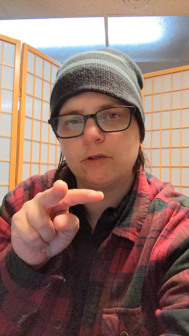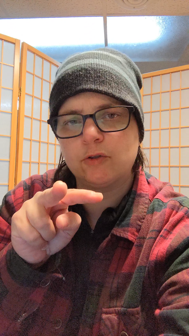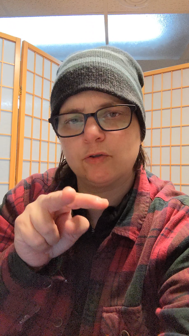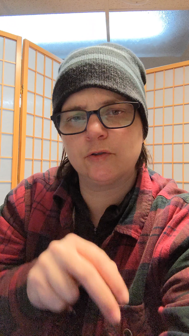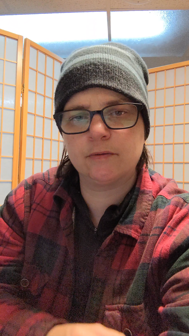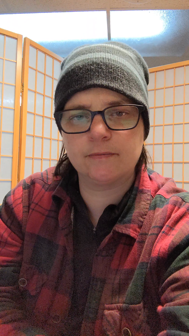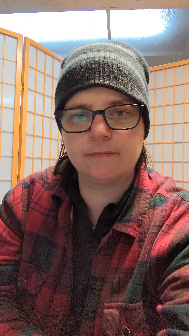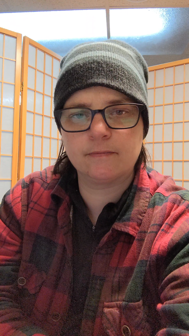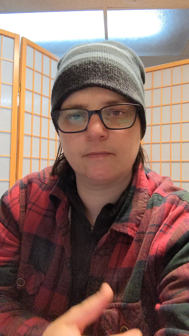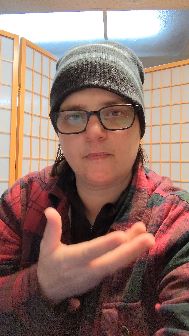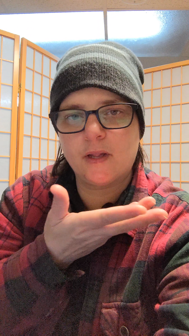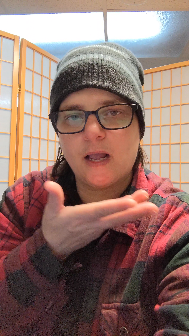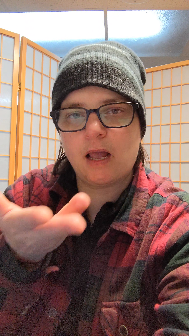carry